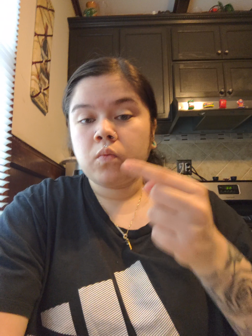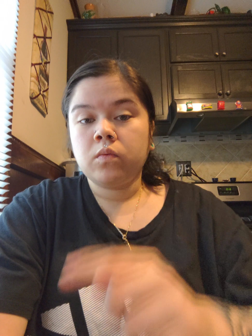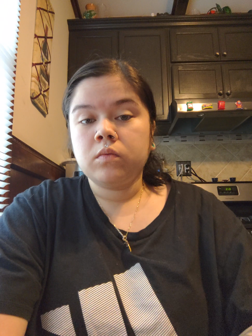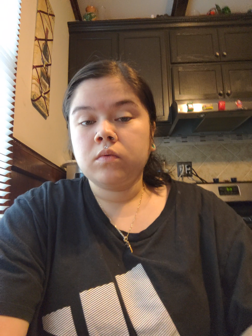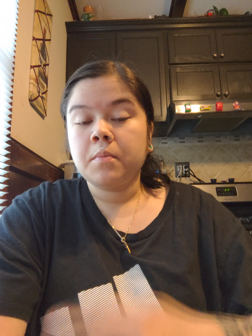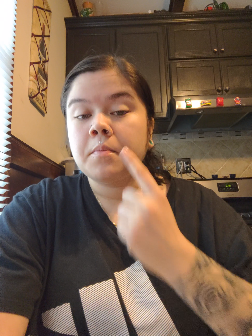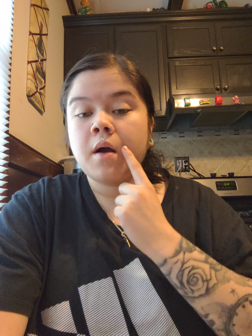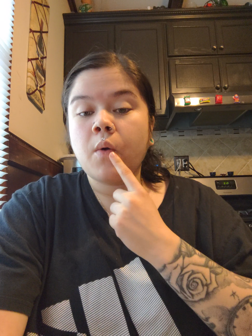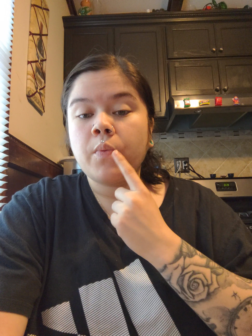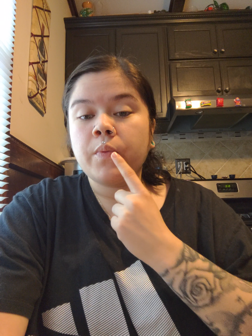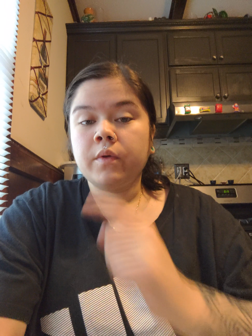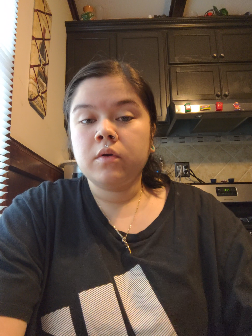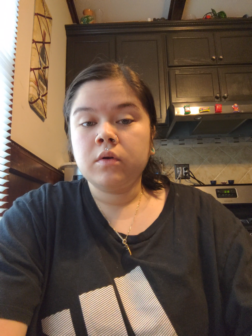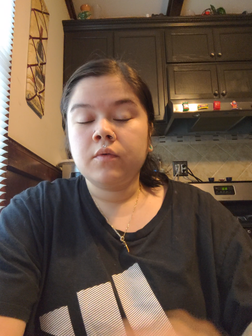mouth